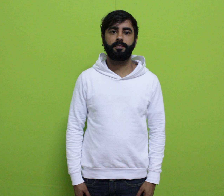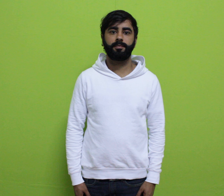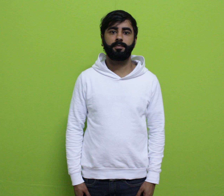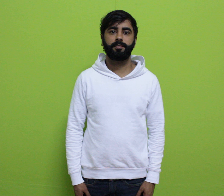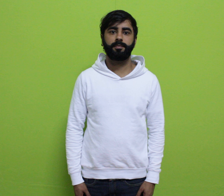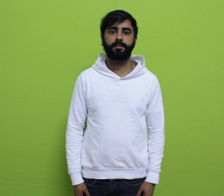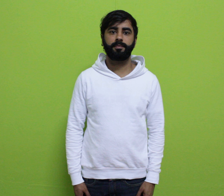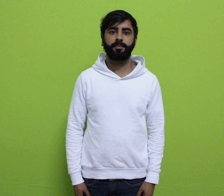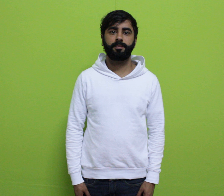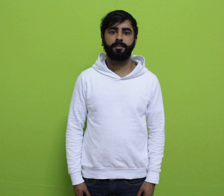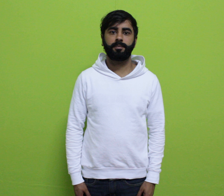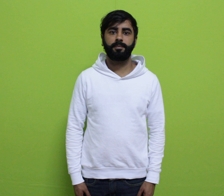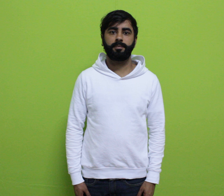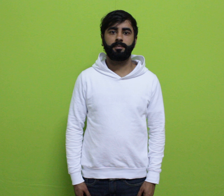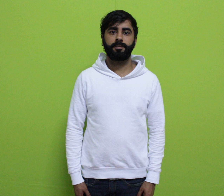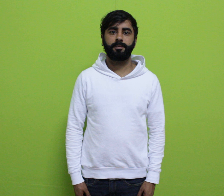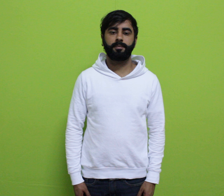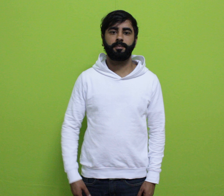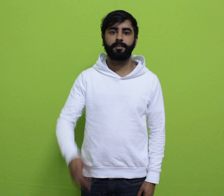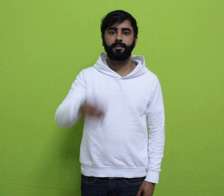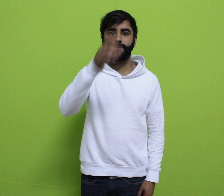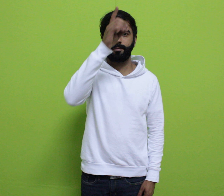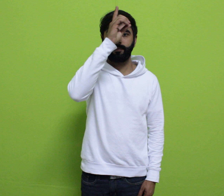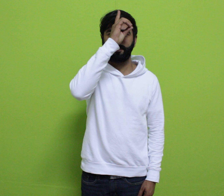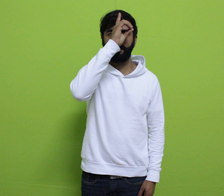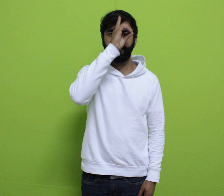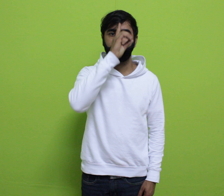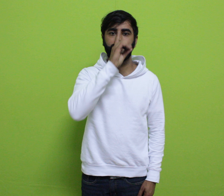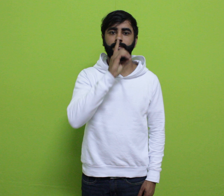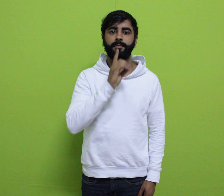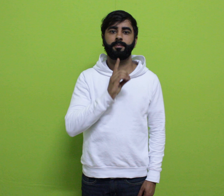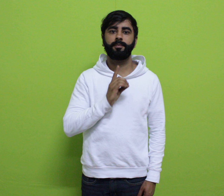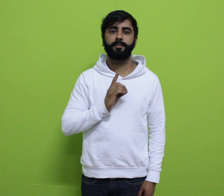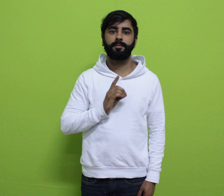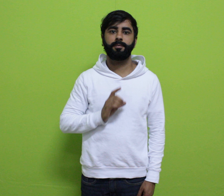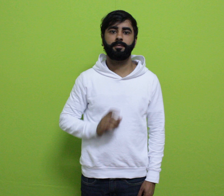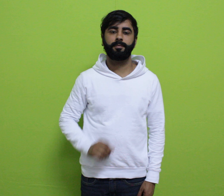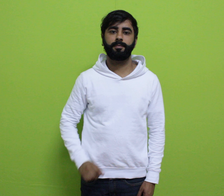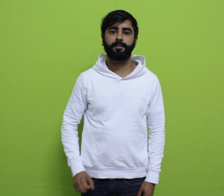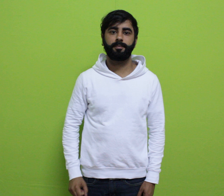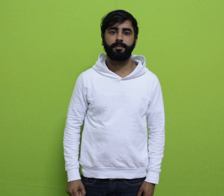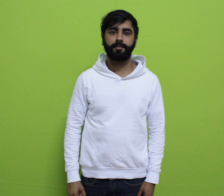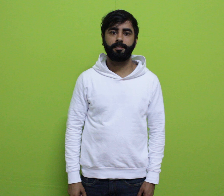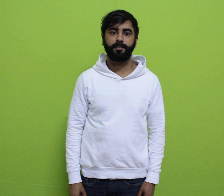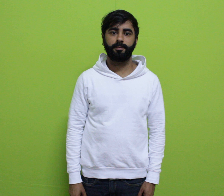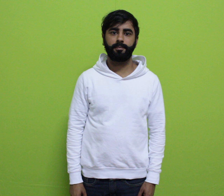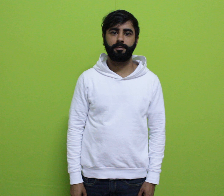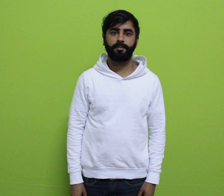amarelo